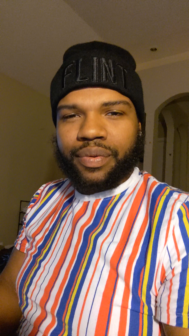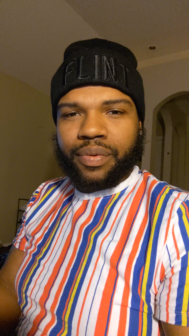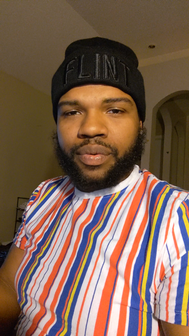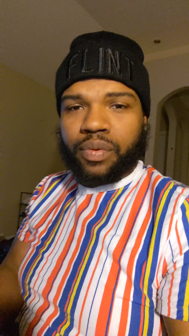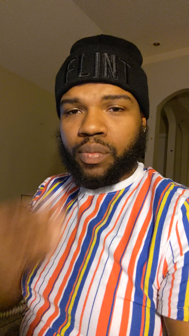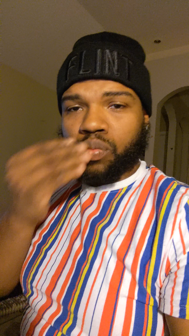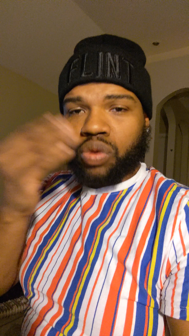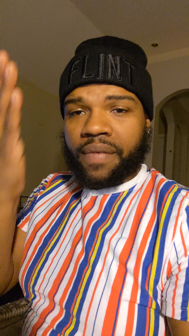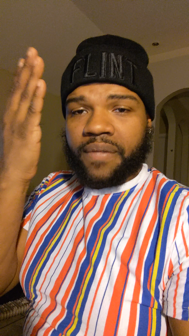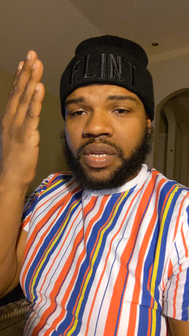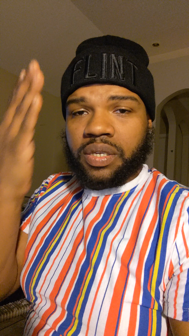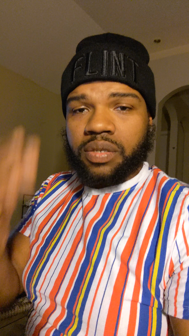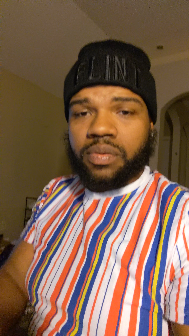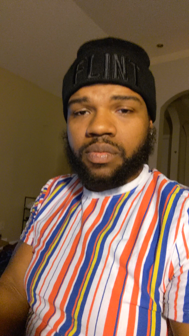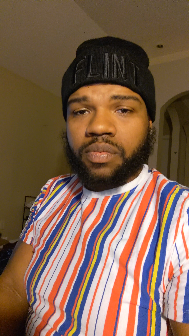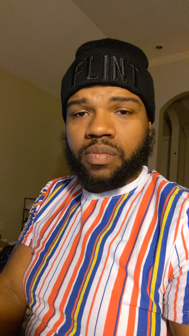breakfast